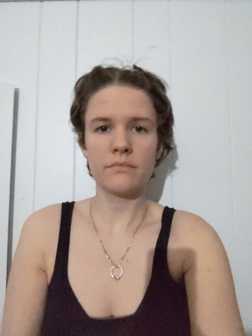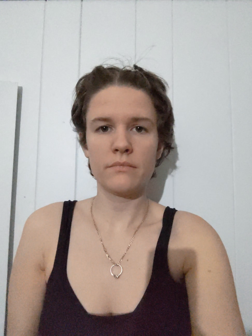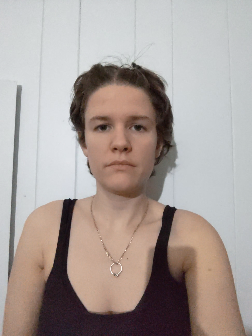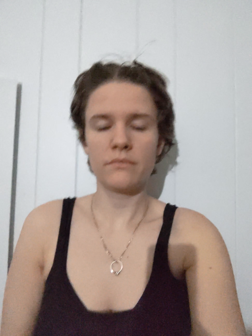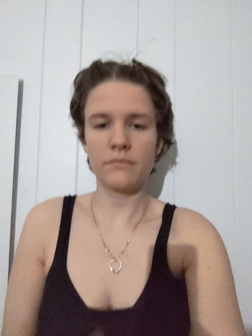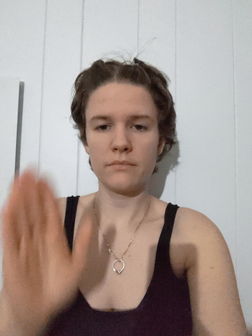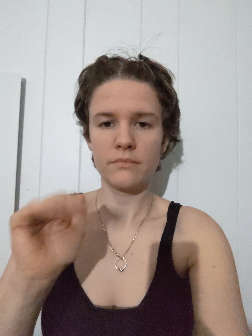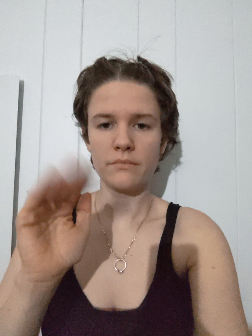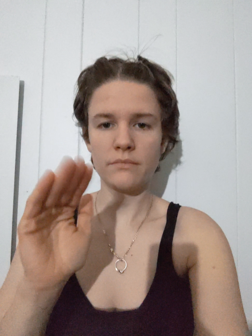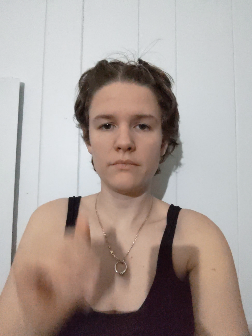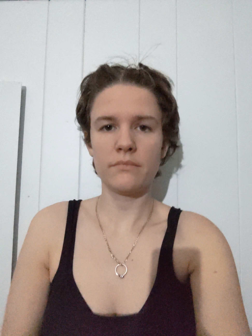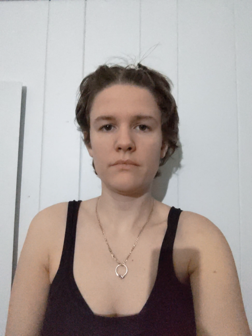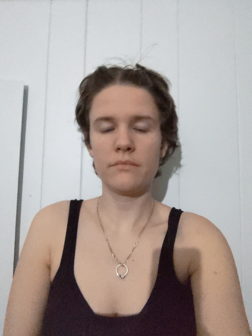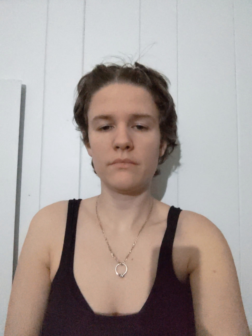bye